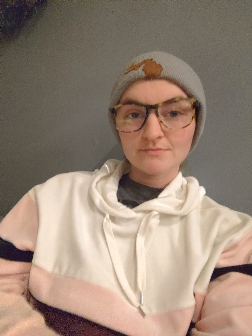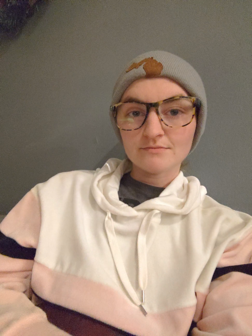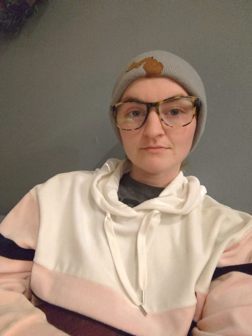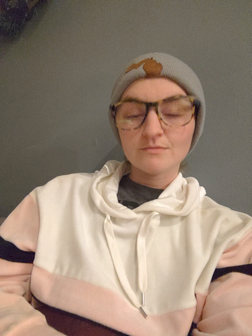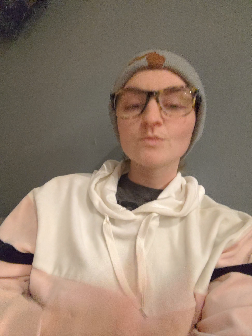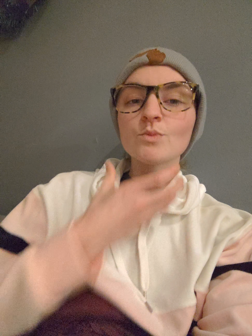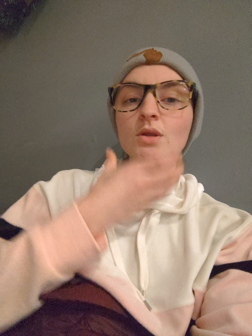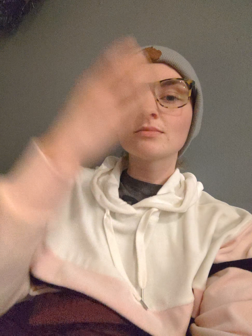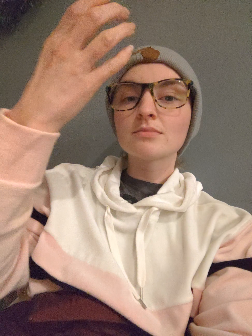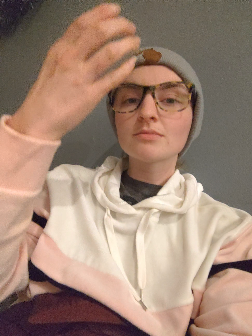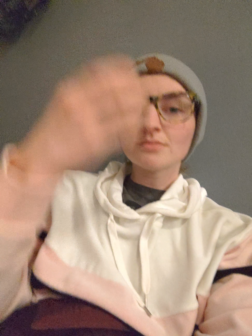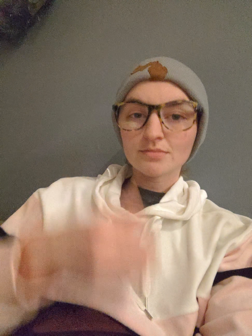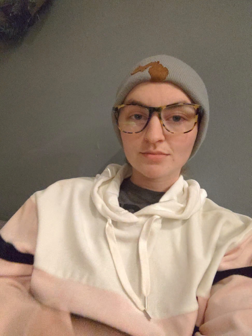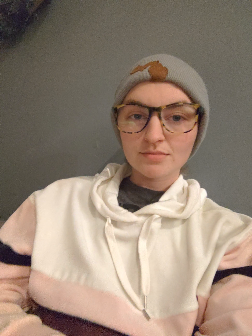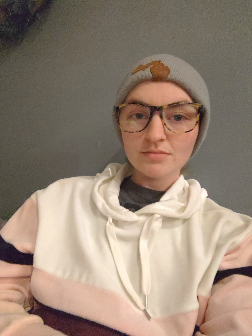giraffe